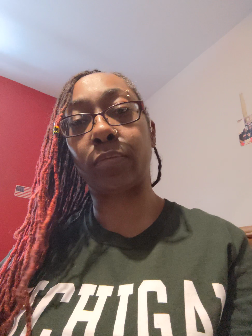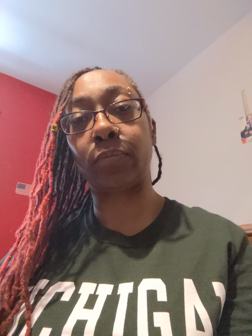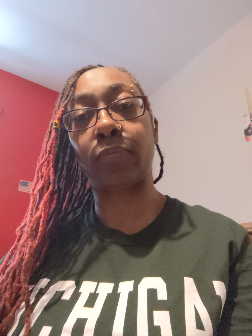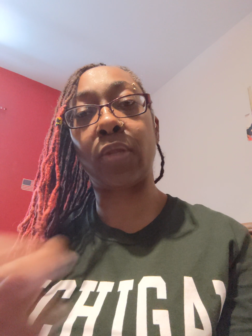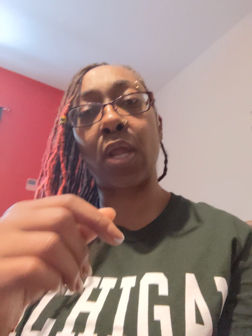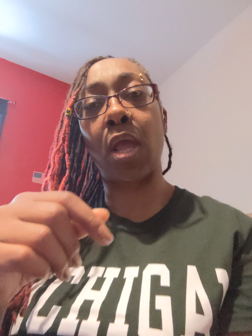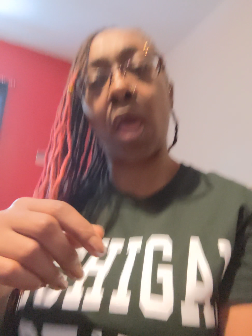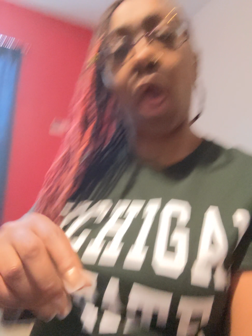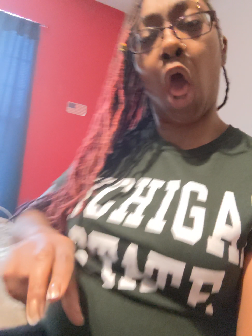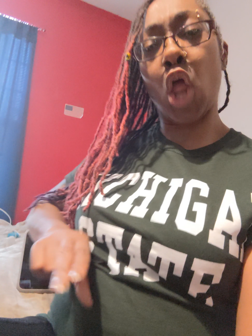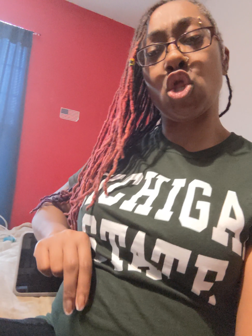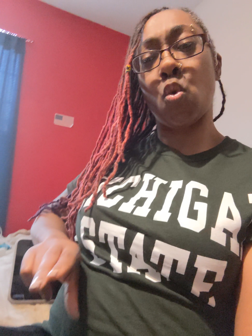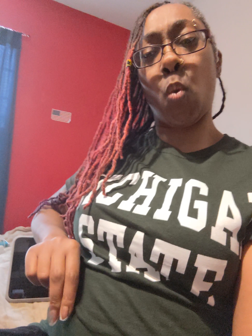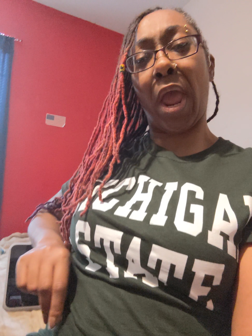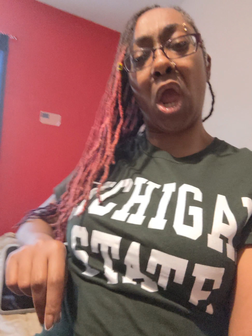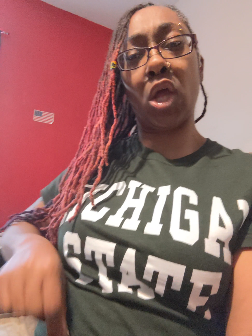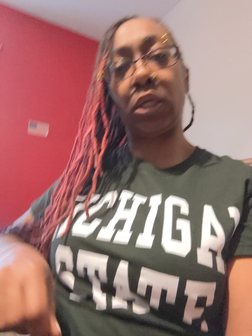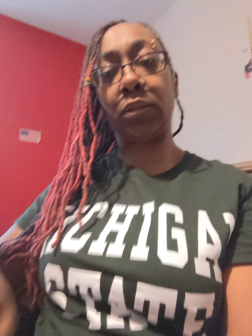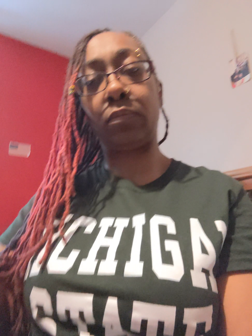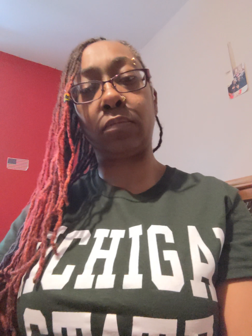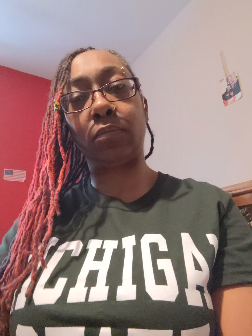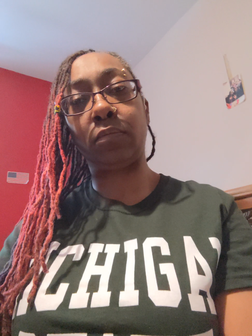underwear